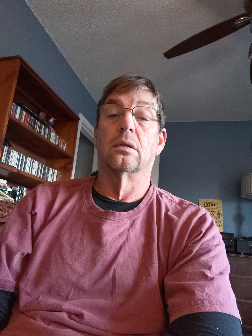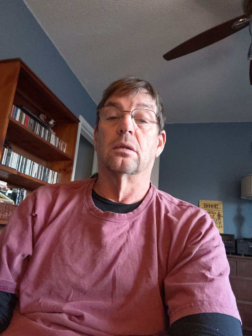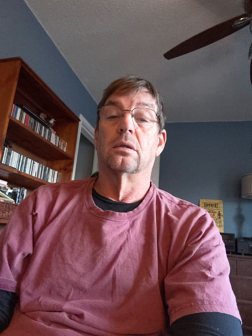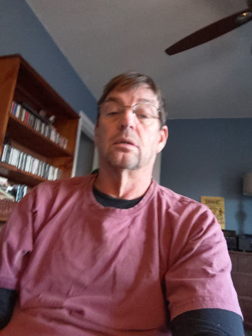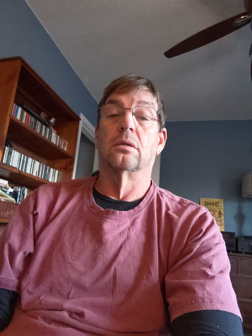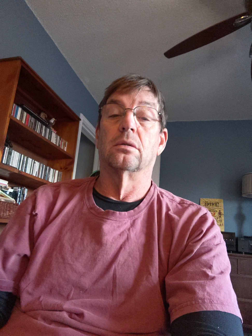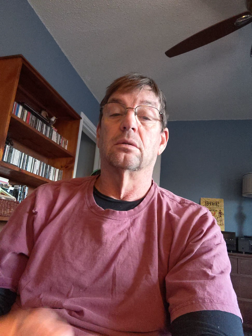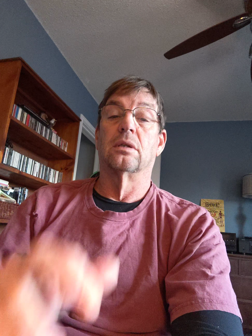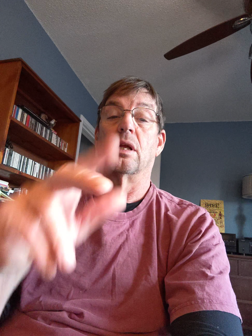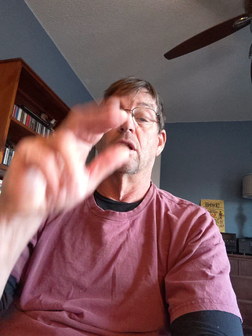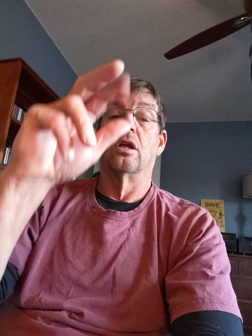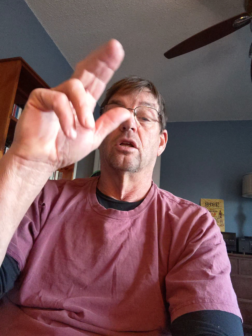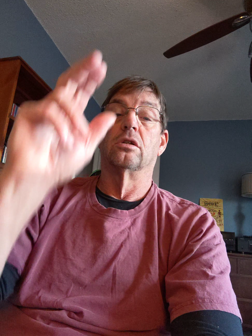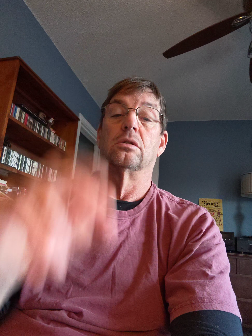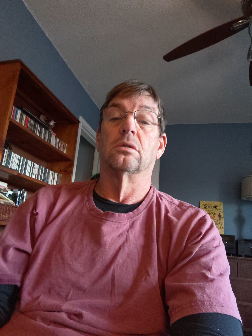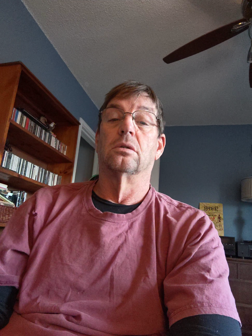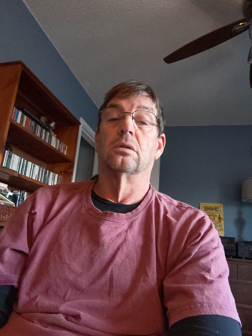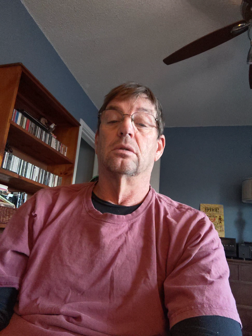stairs